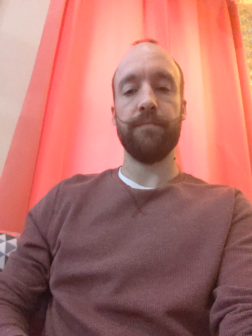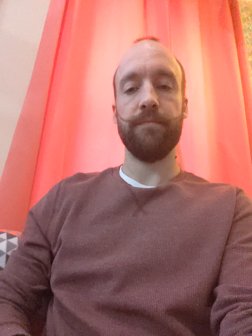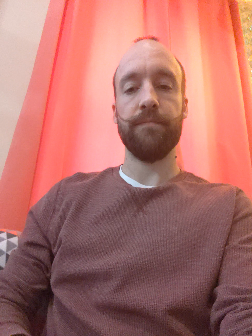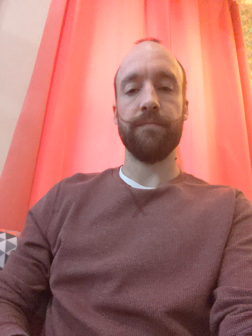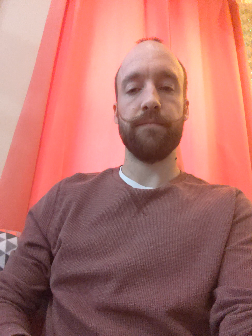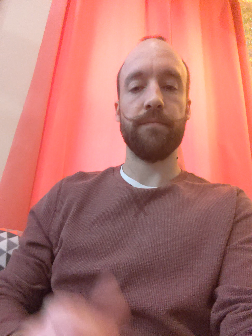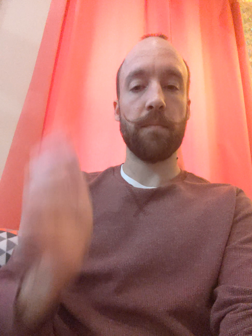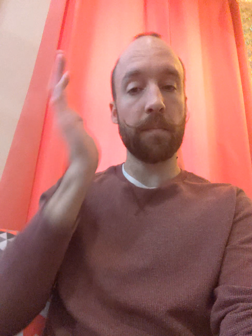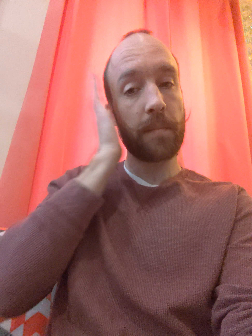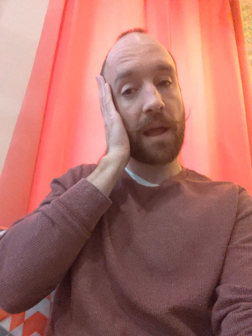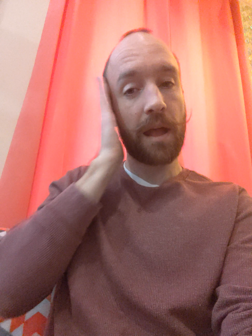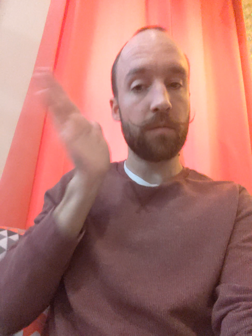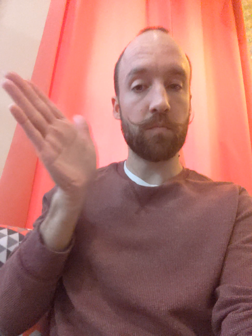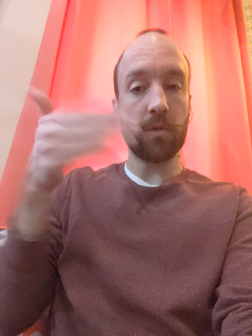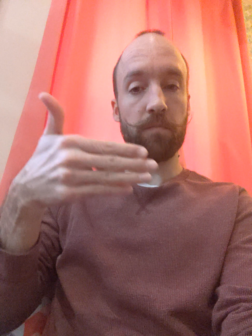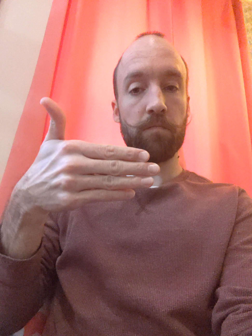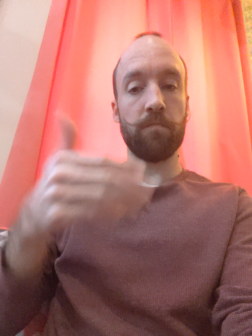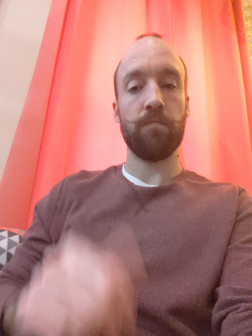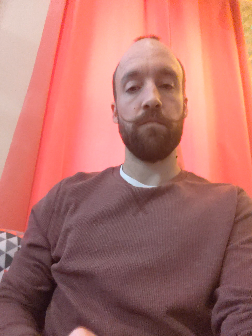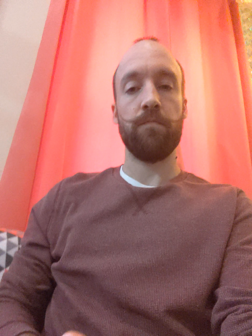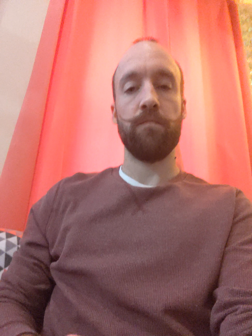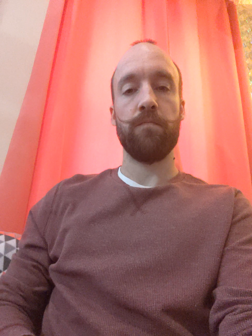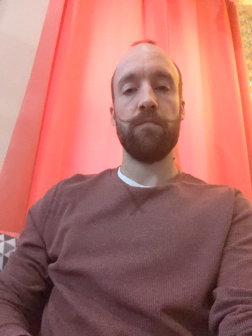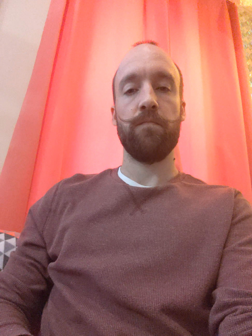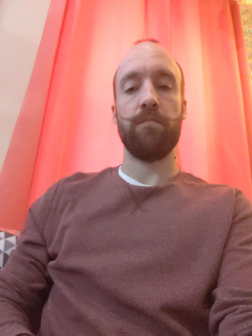bedroom